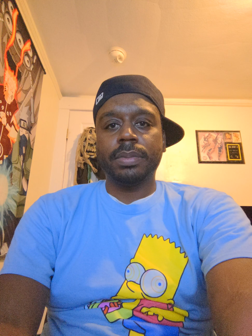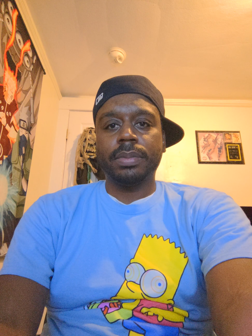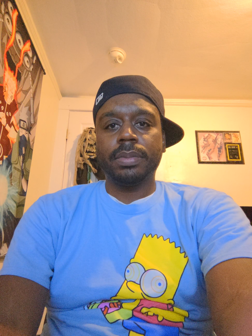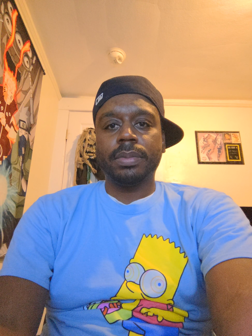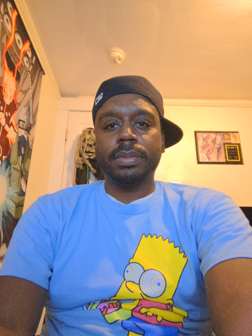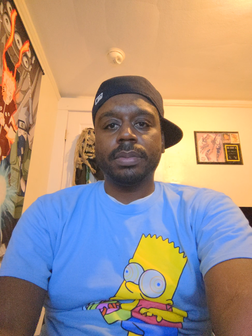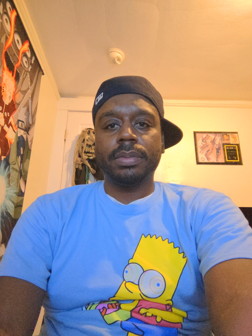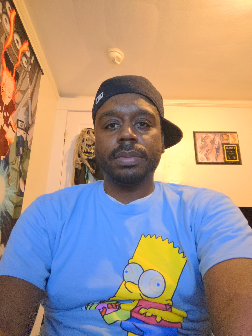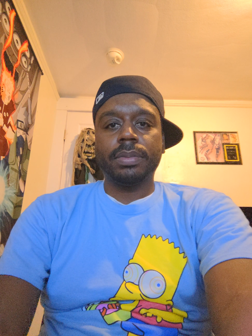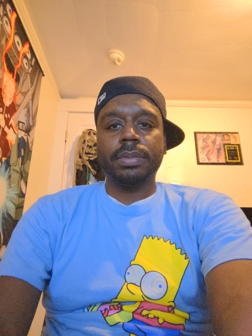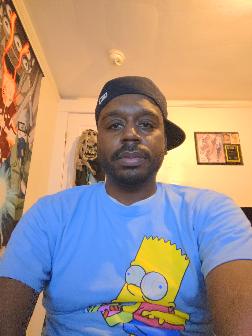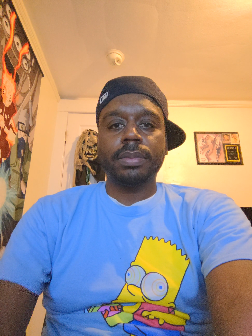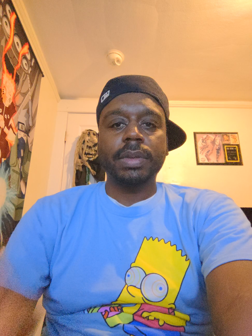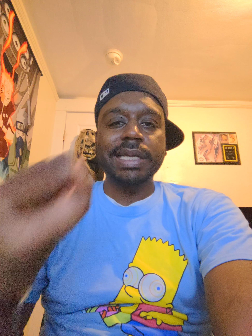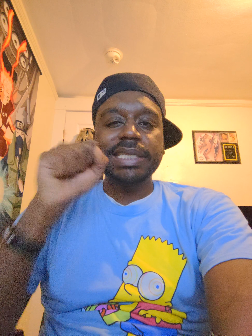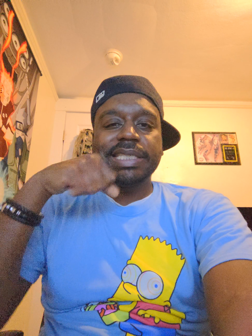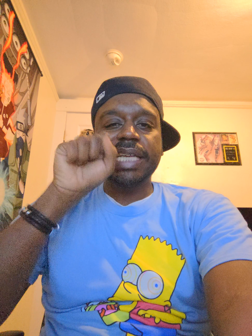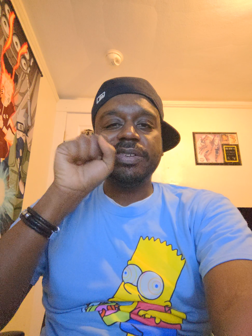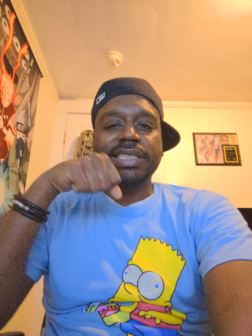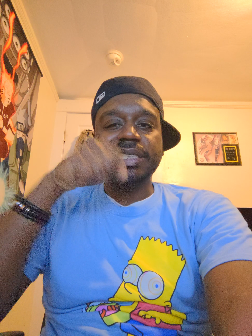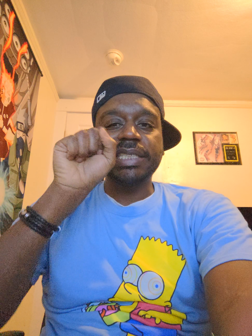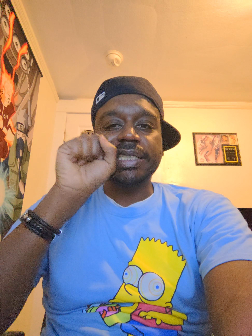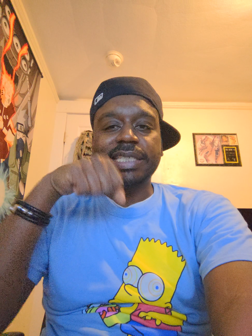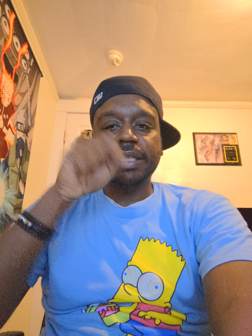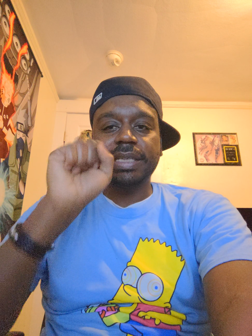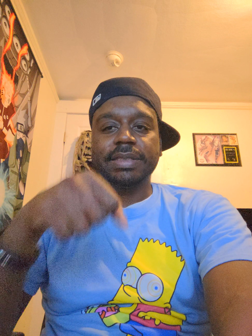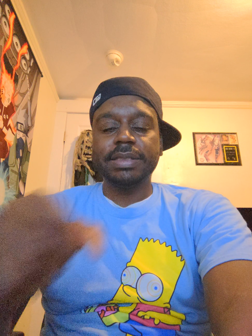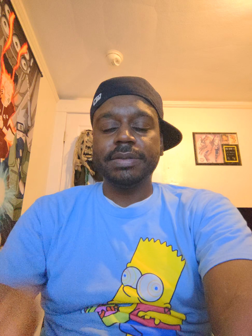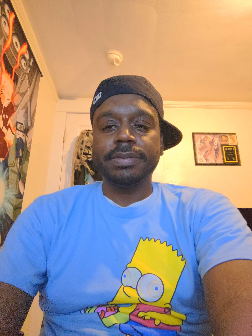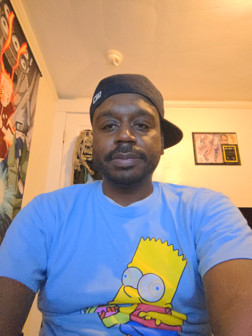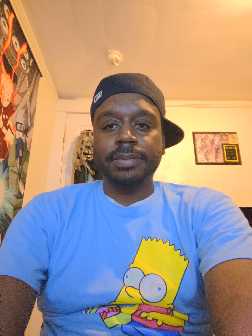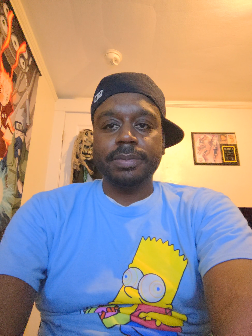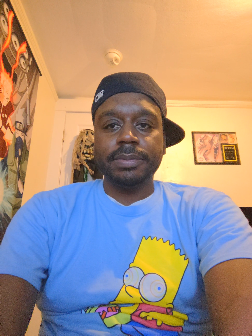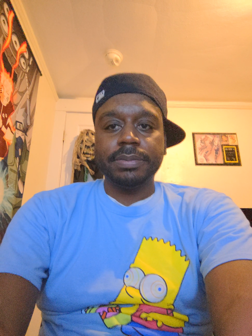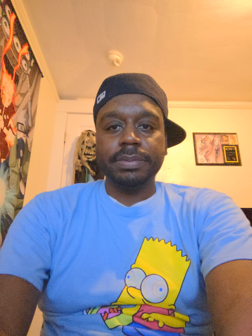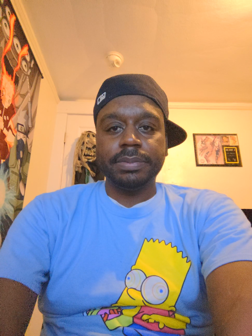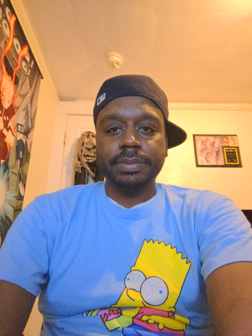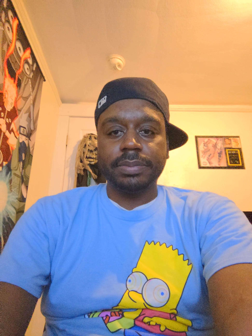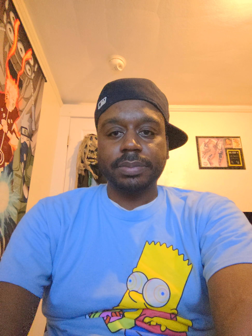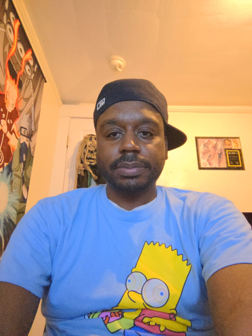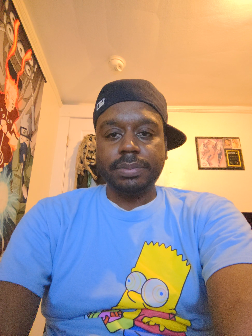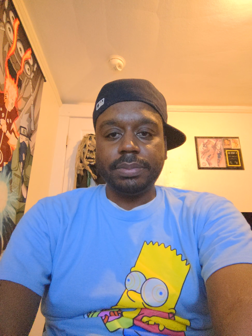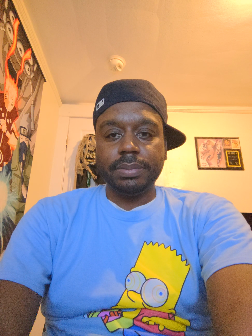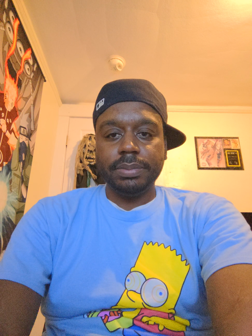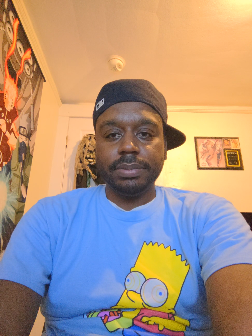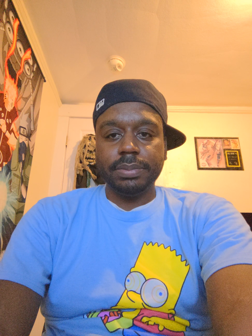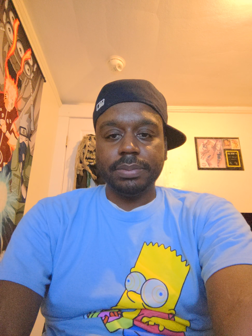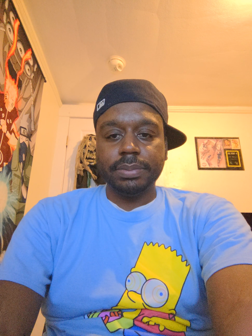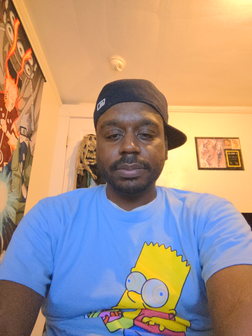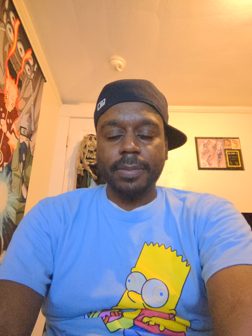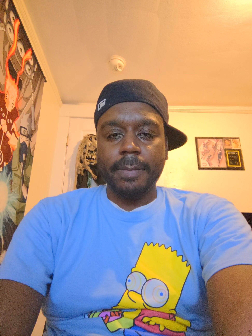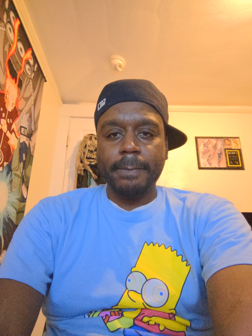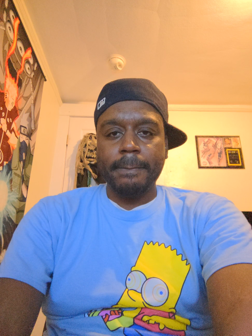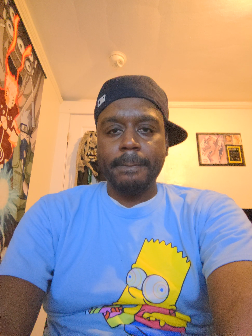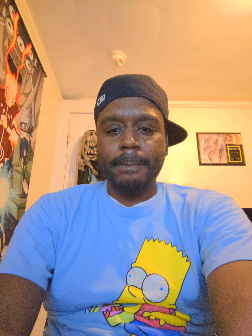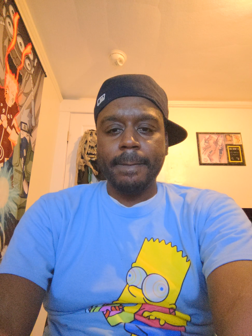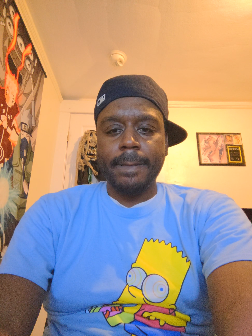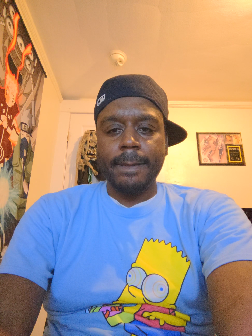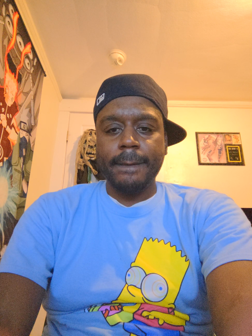carrot